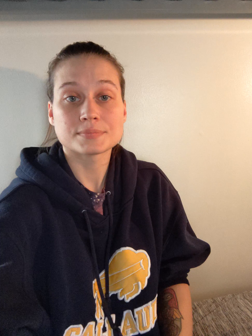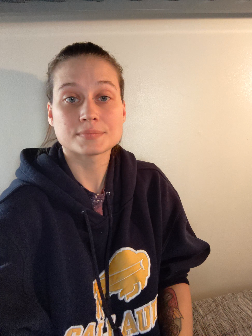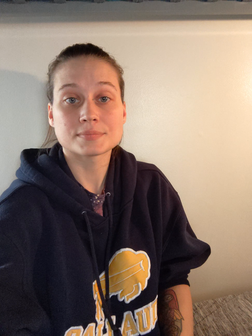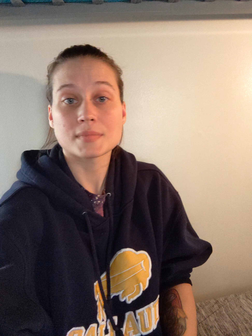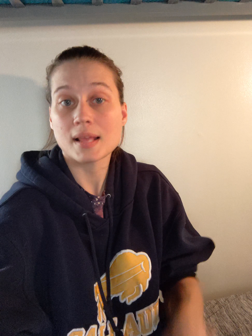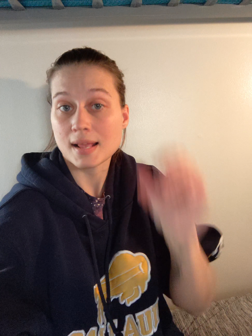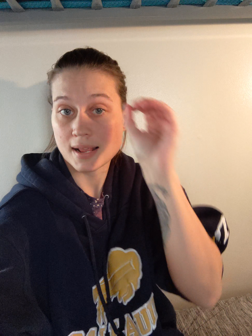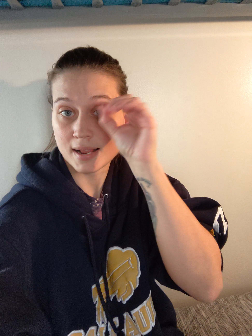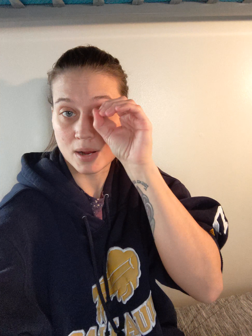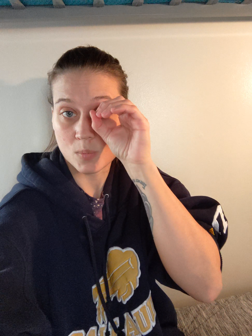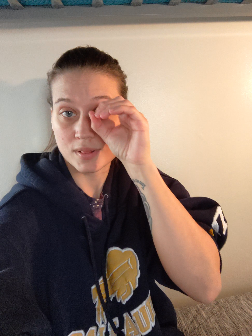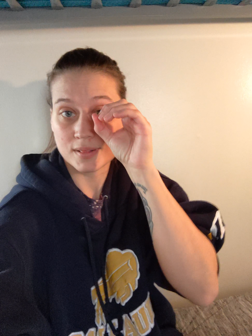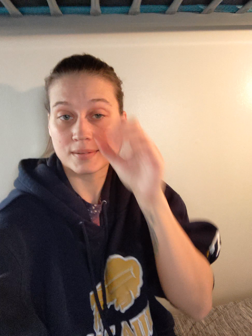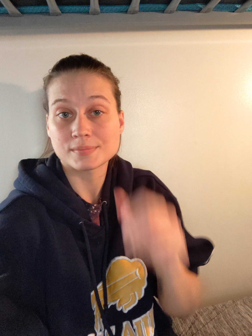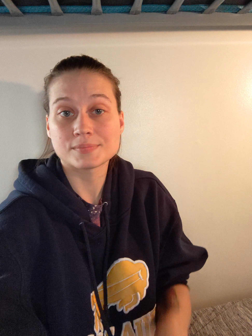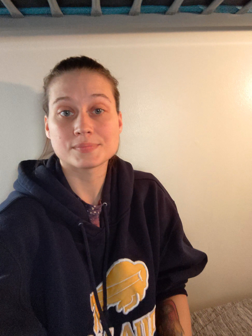owl